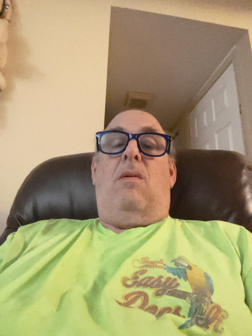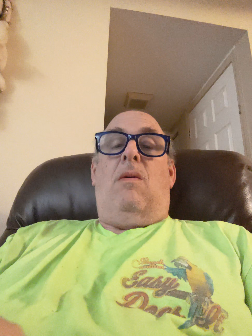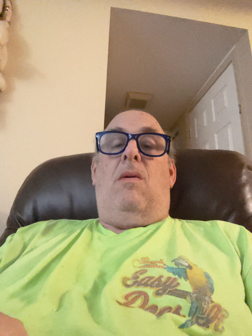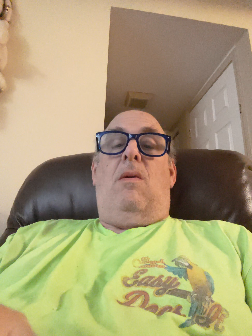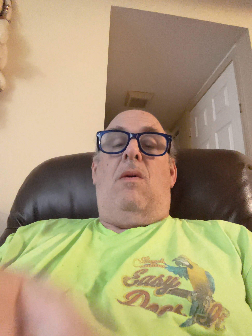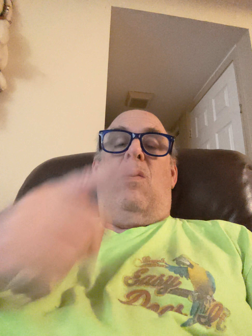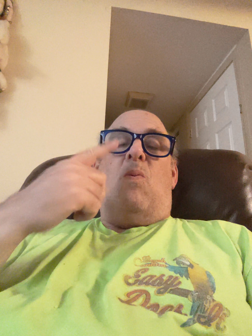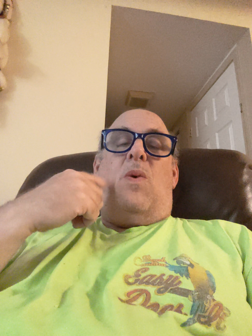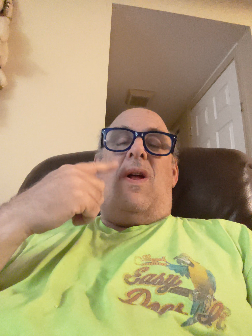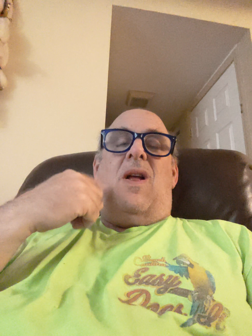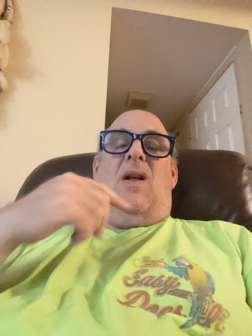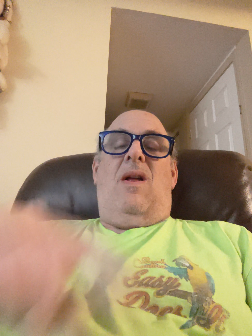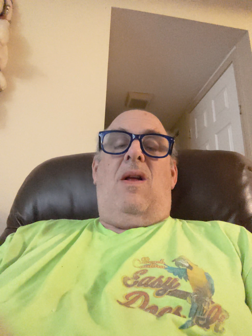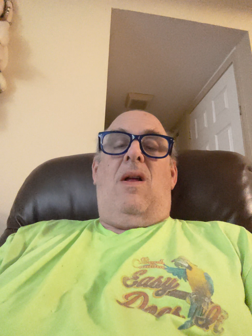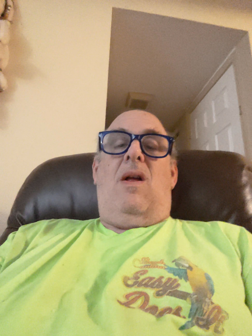cry